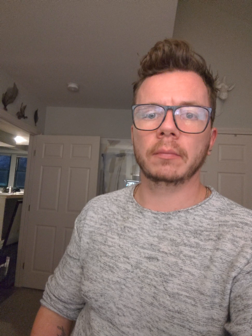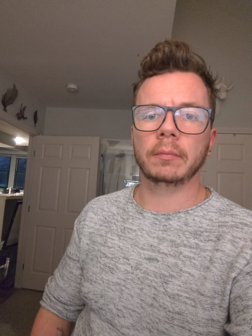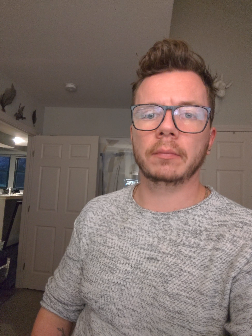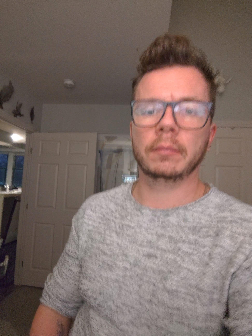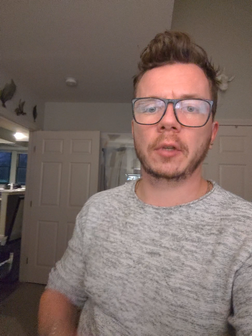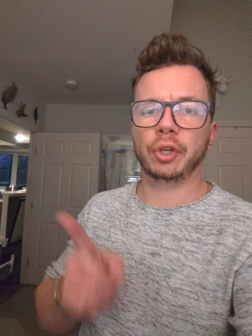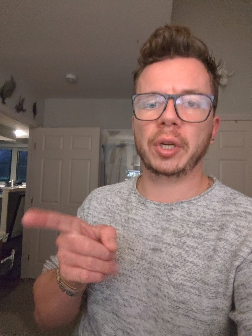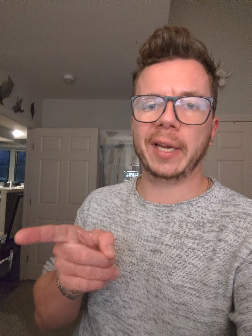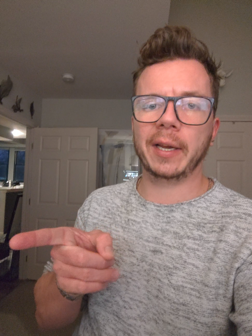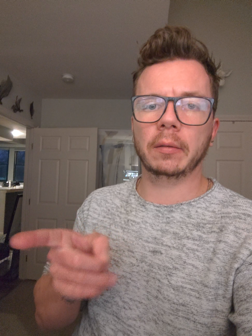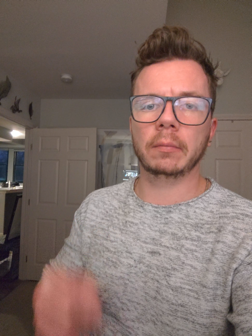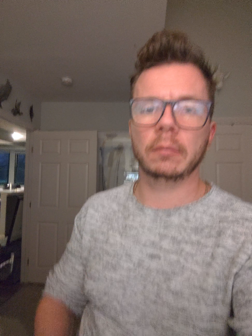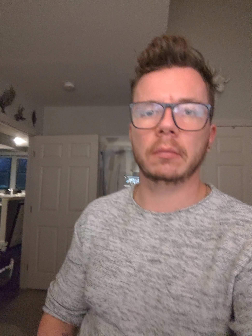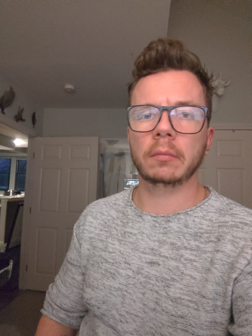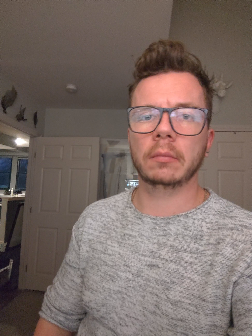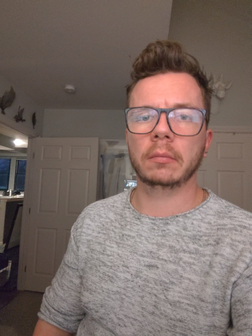he/she/it